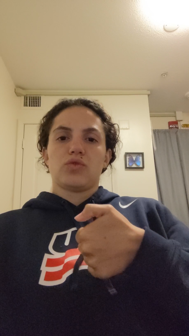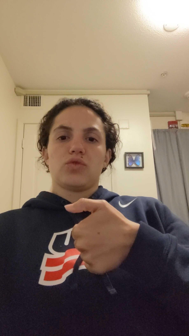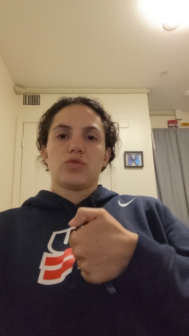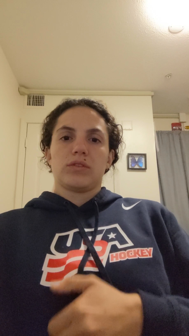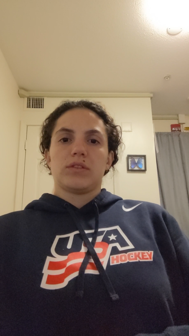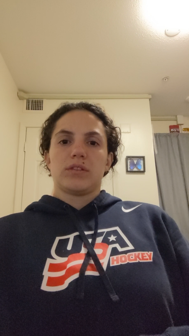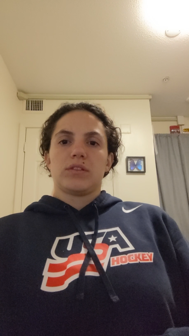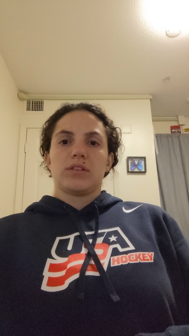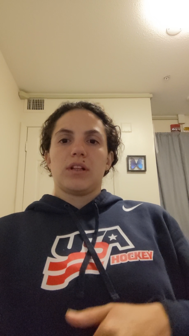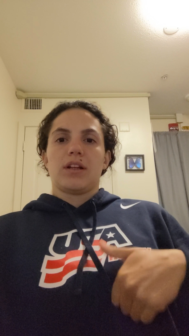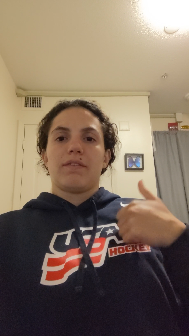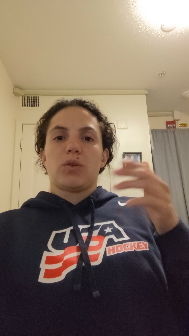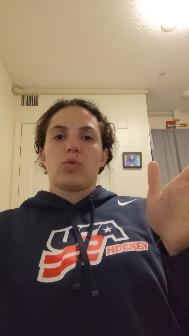living room